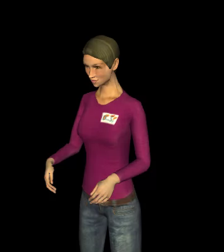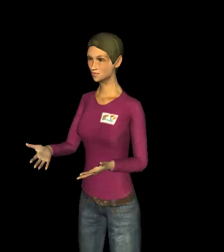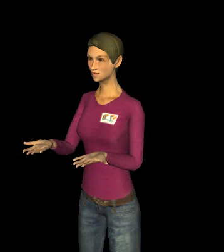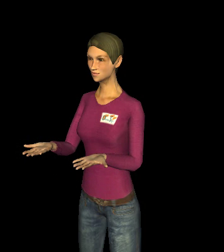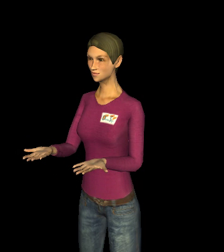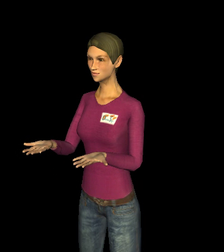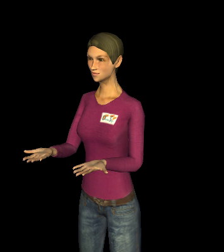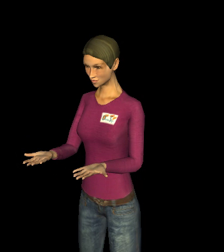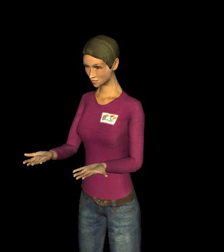الآن